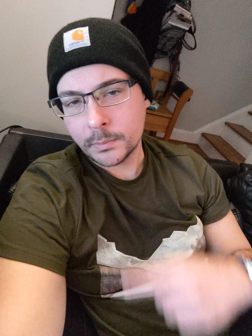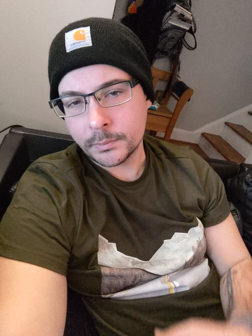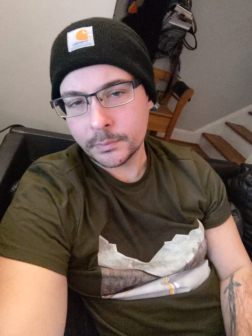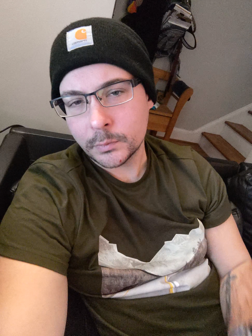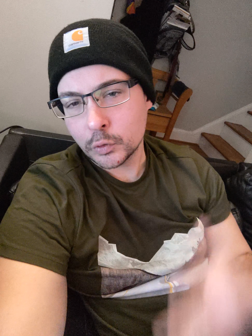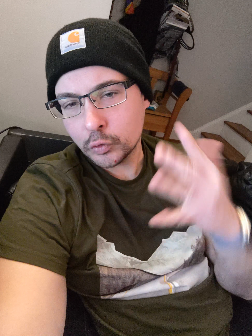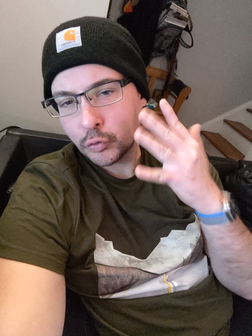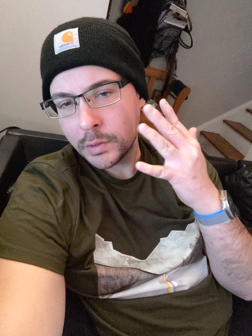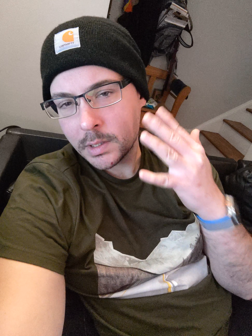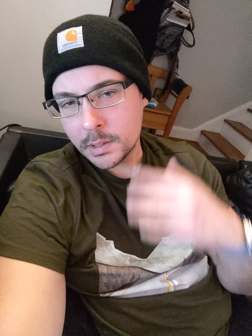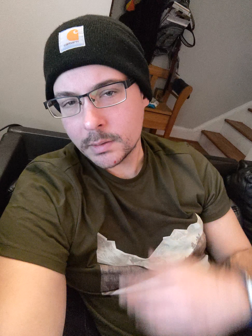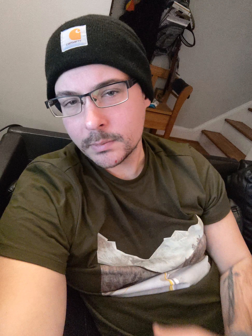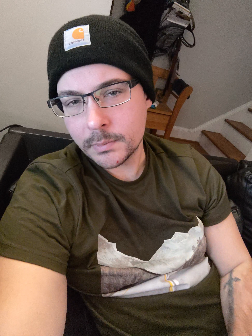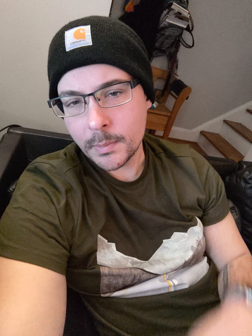tree